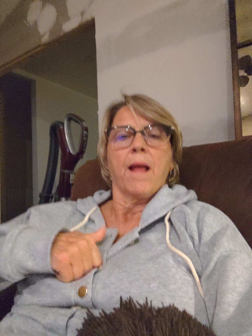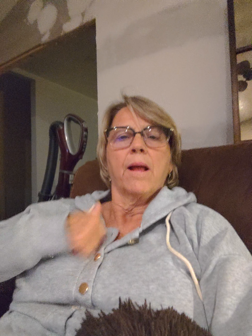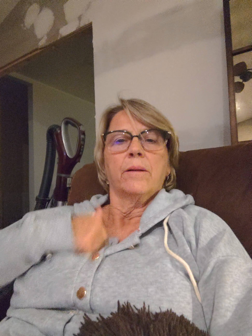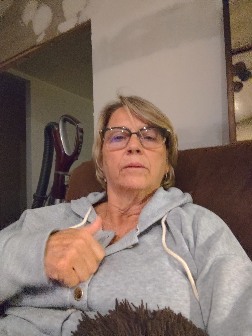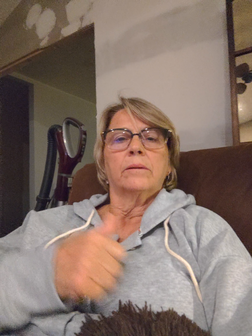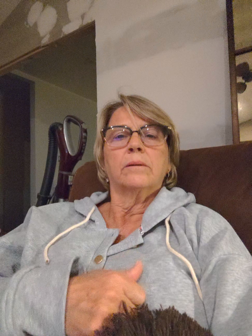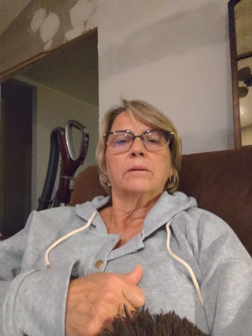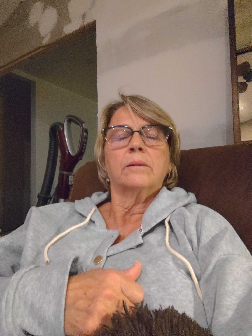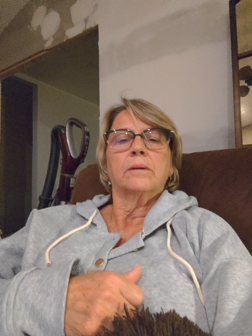bath